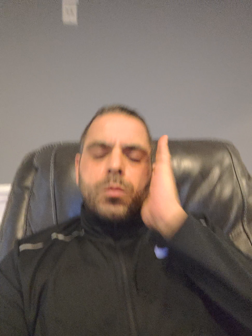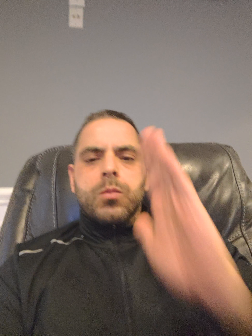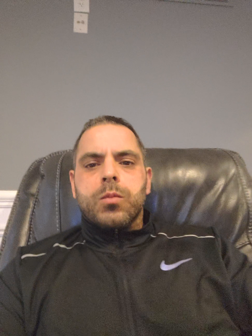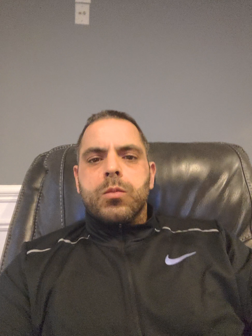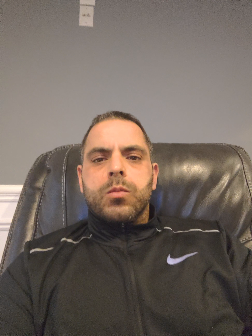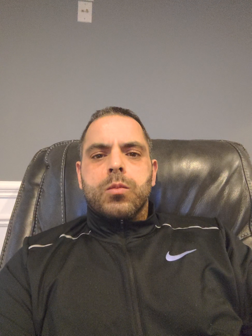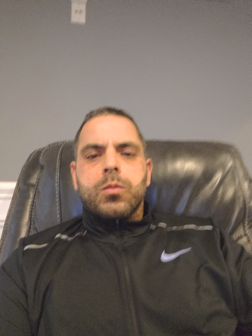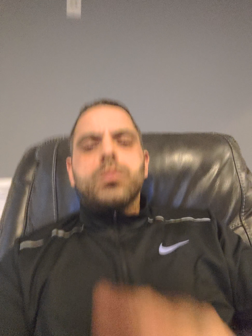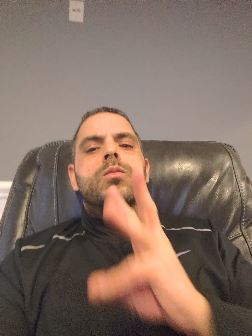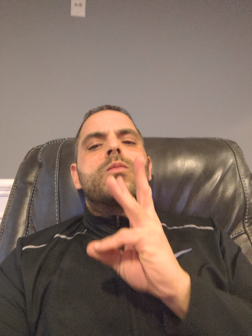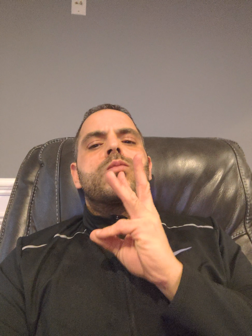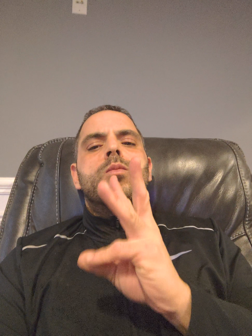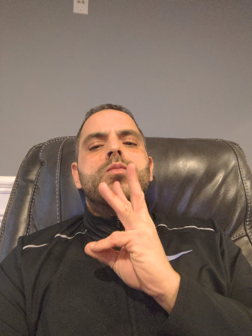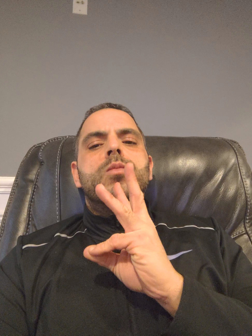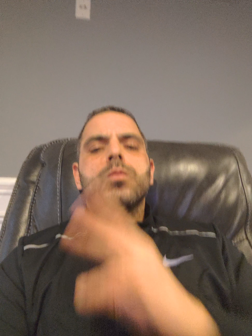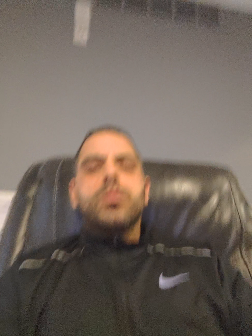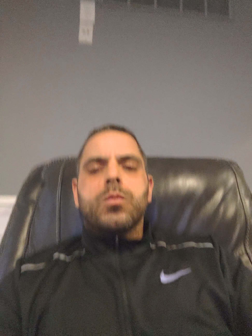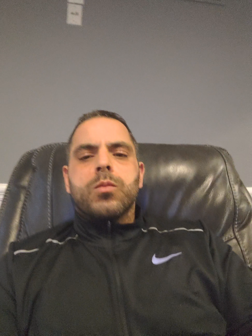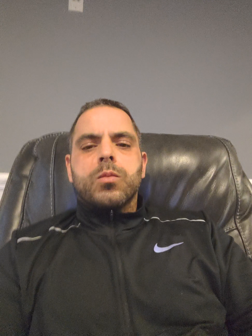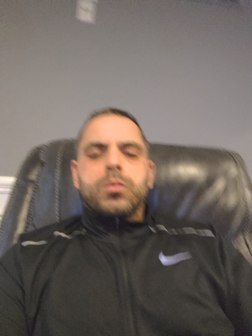water